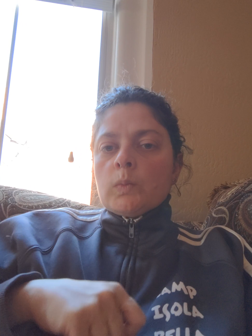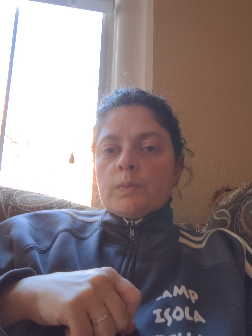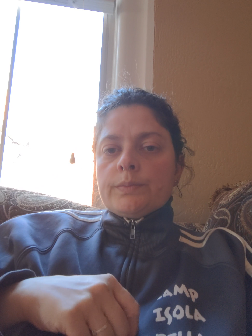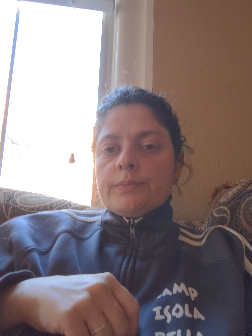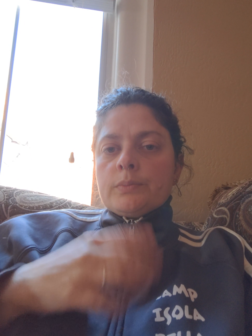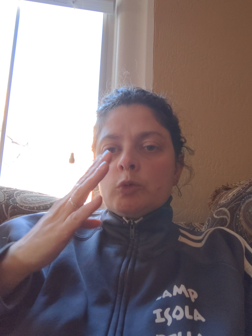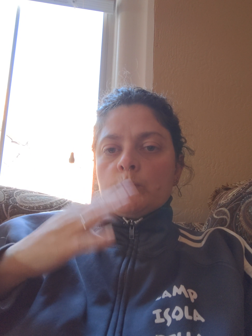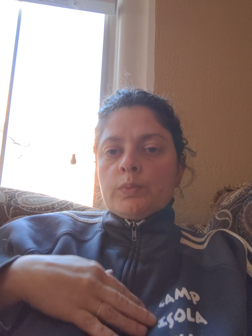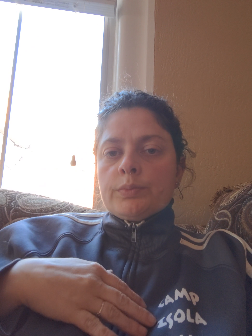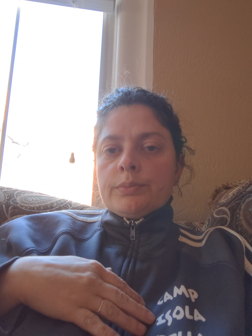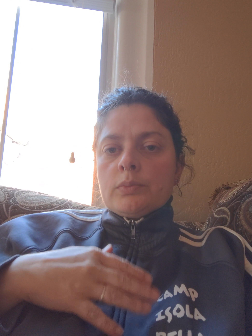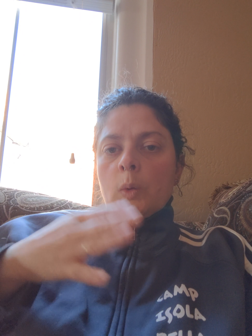blue